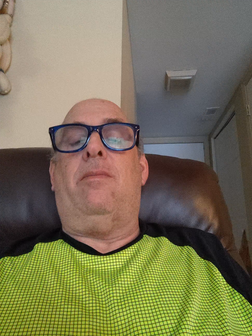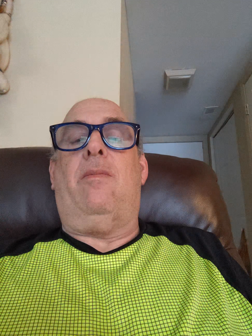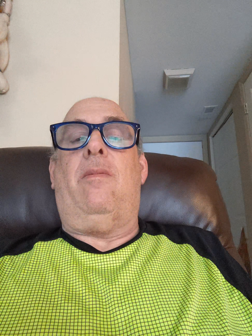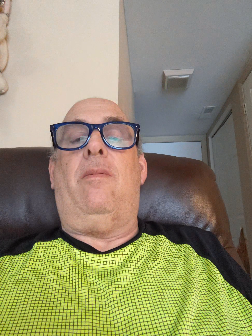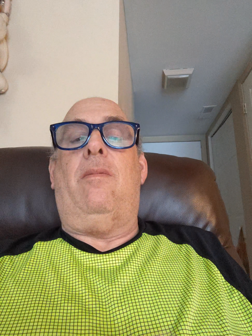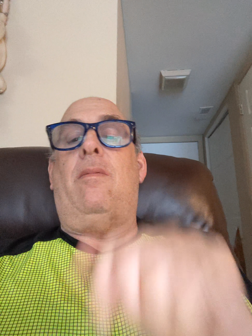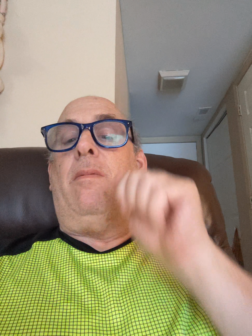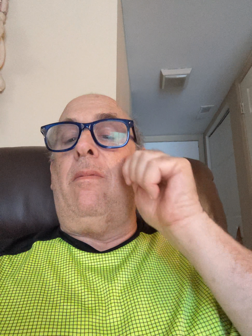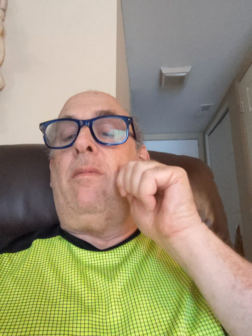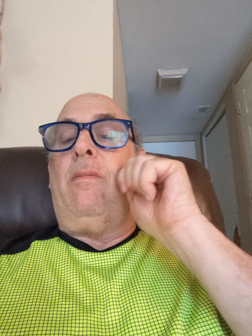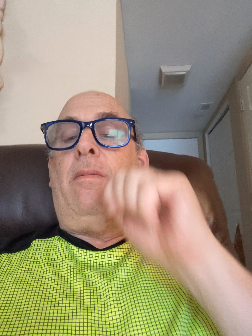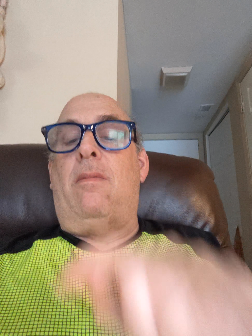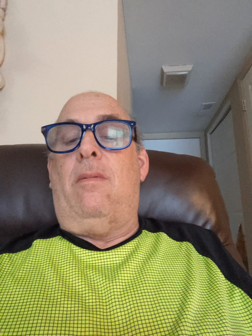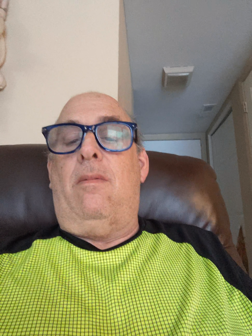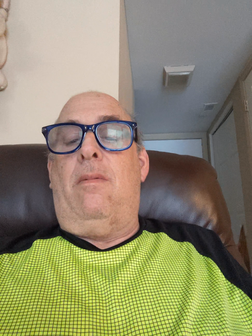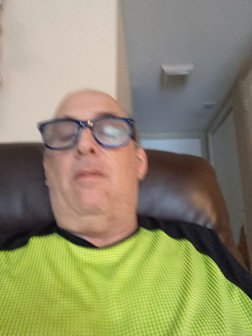aunt